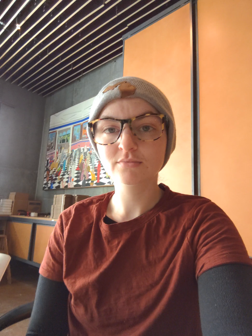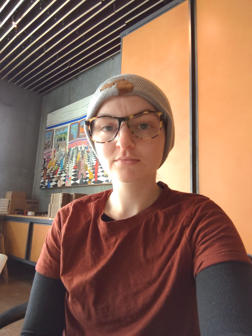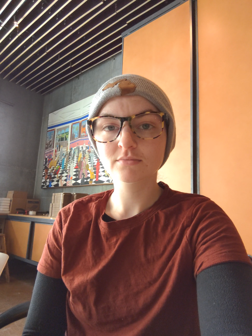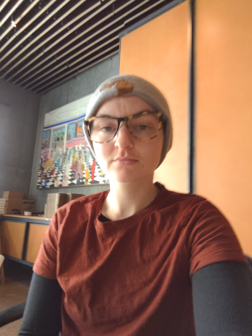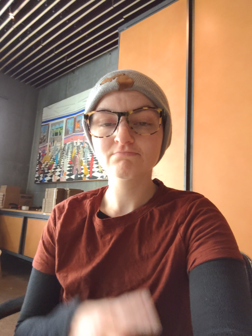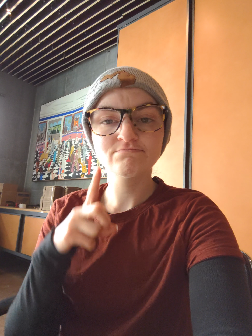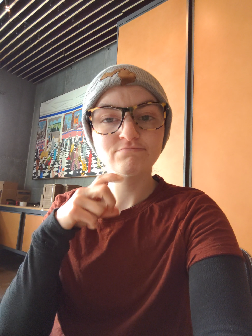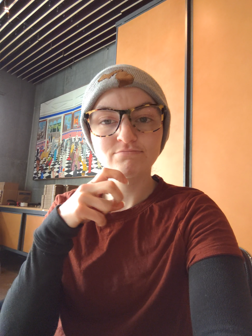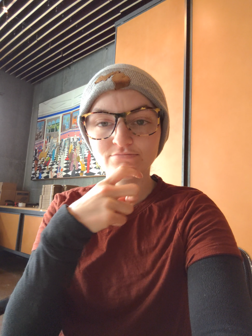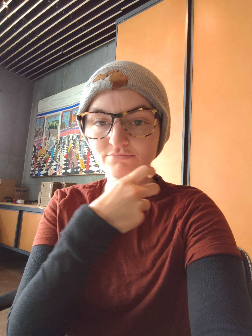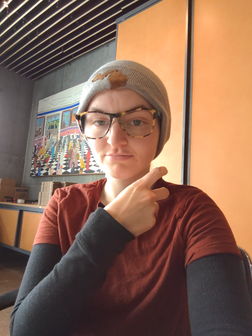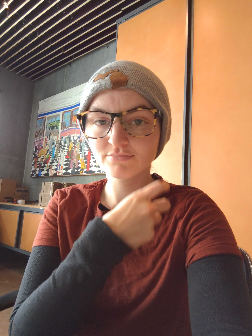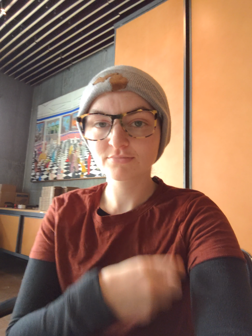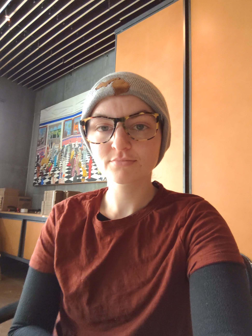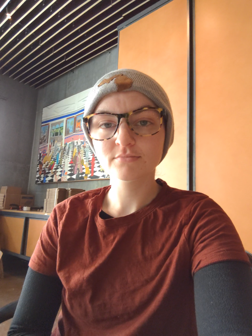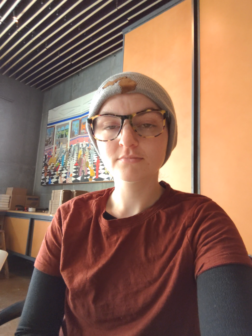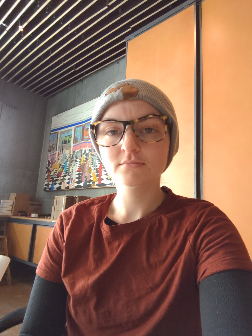cereal